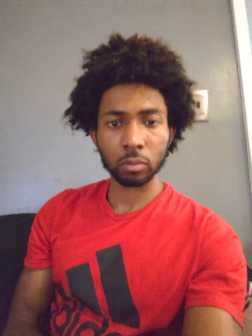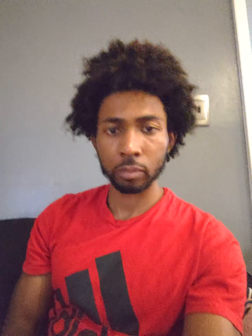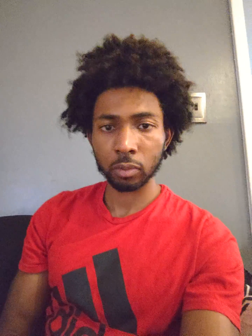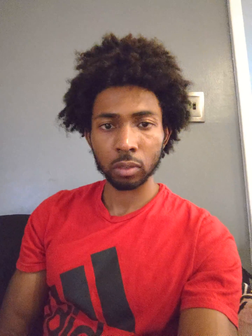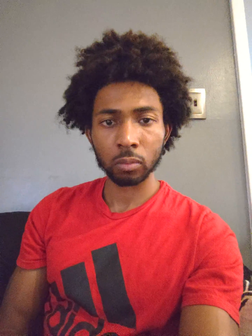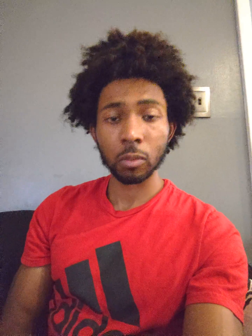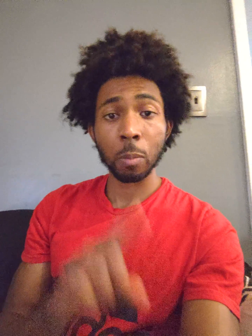but